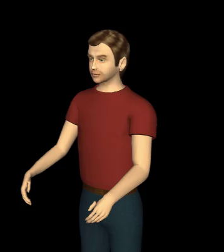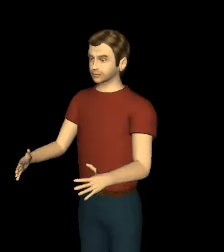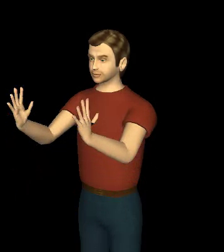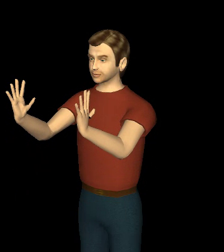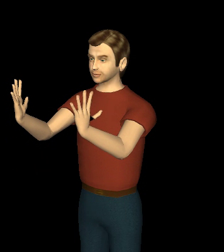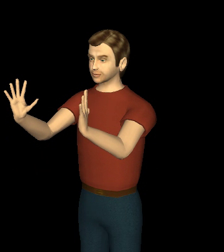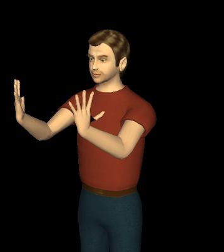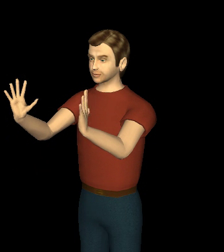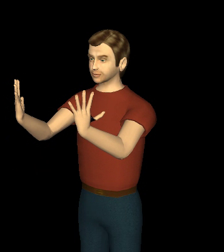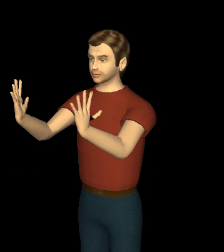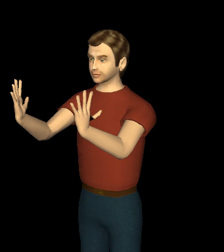أحسنت